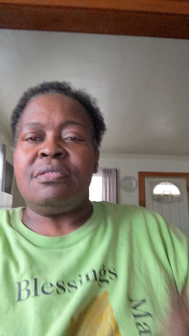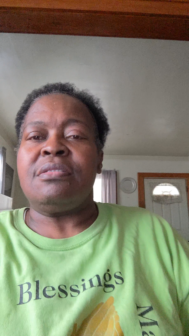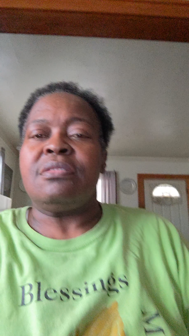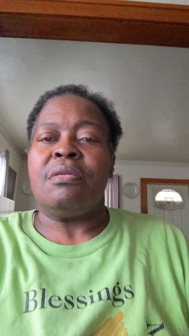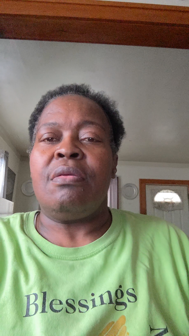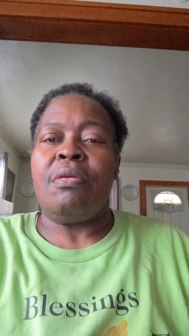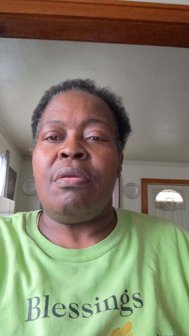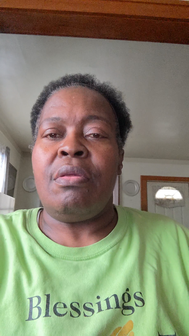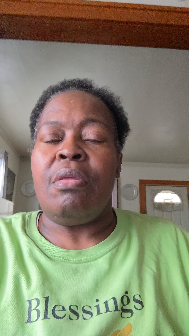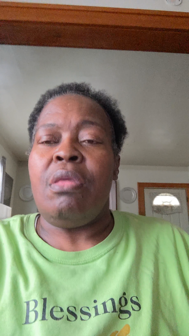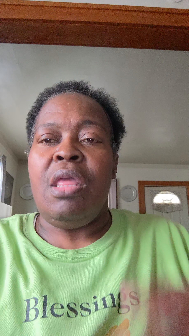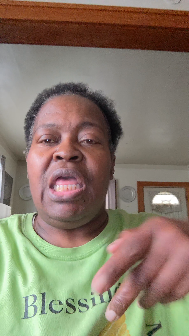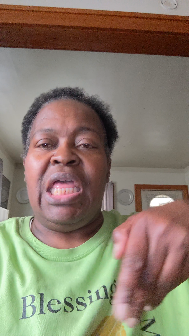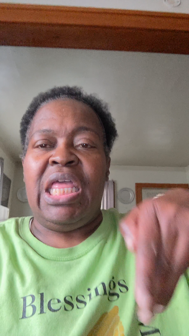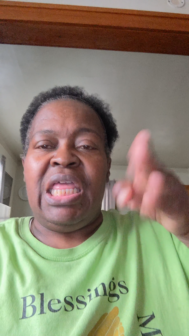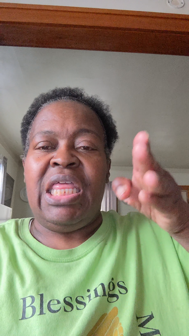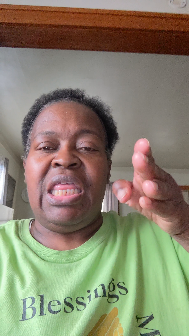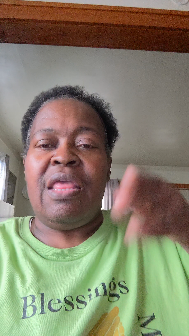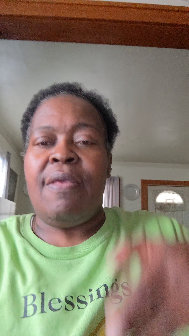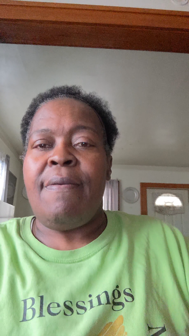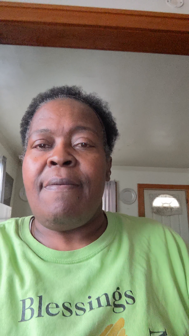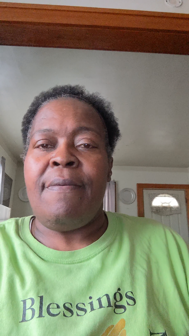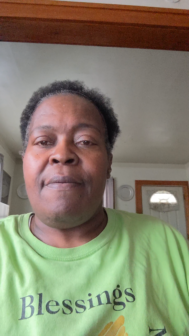kick